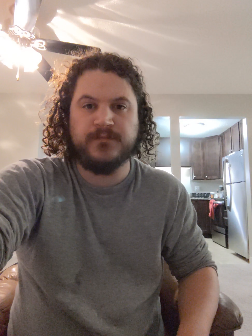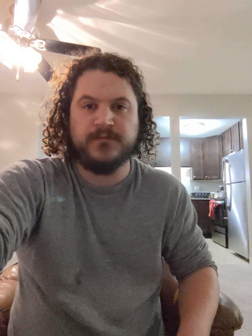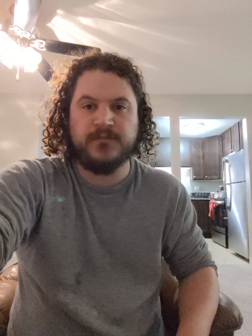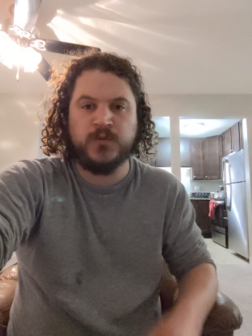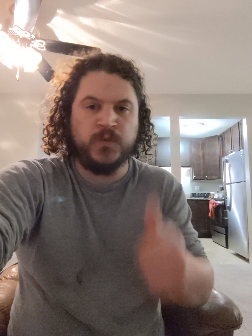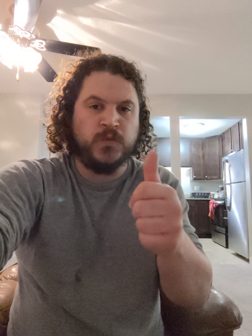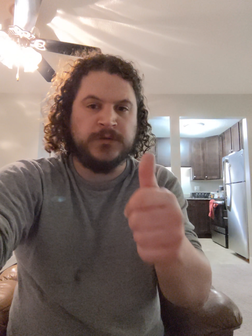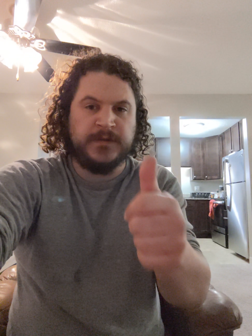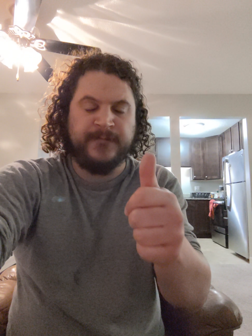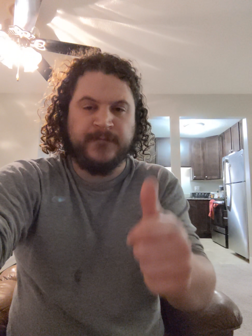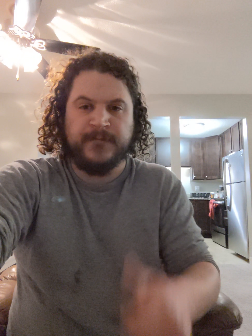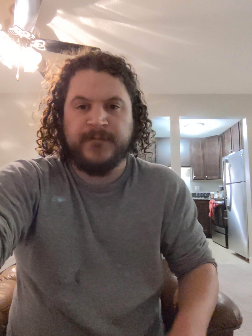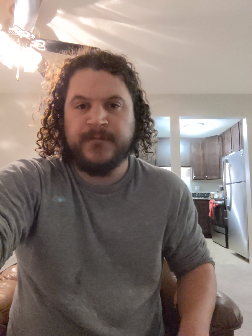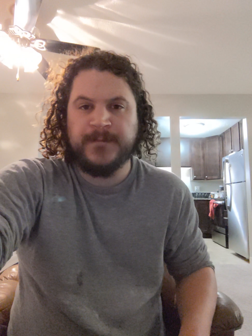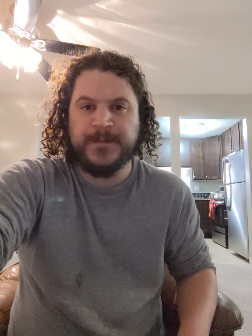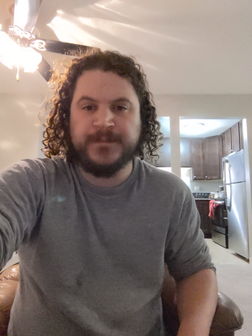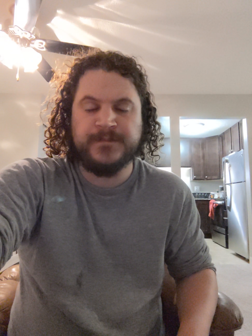yourself